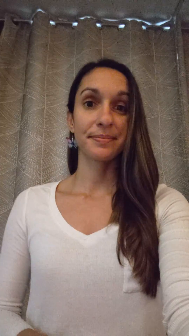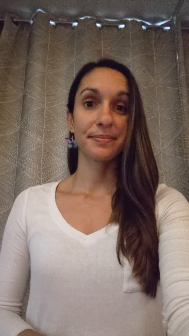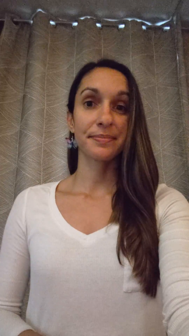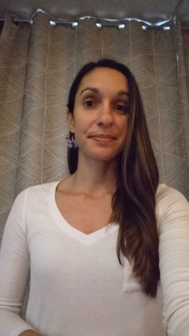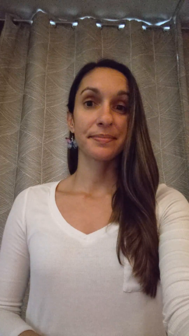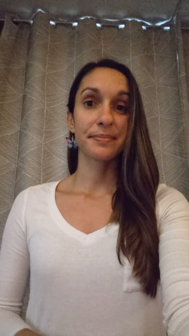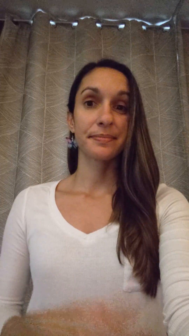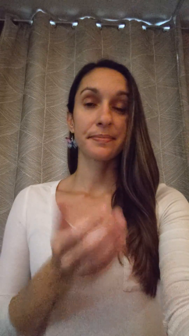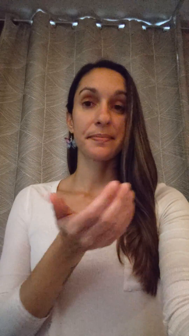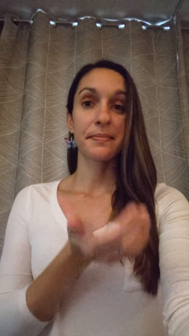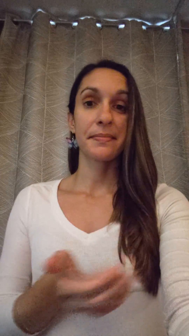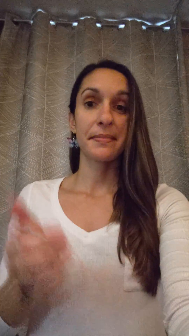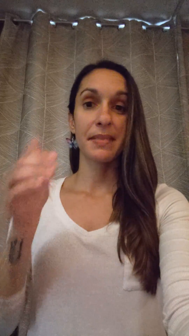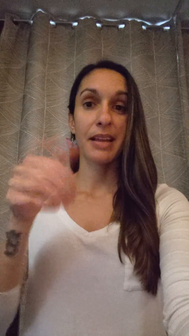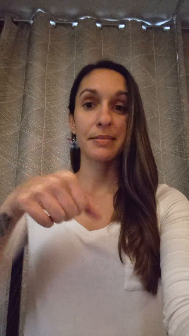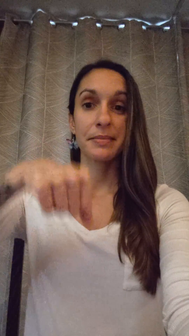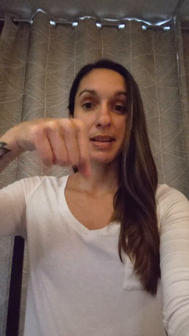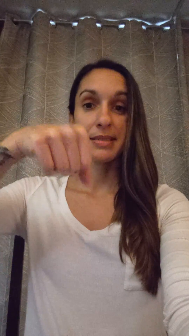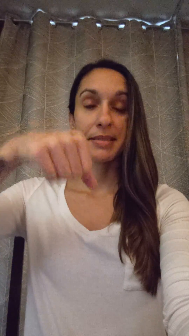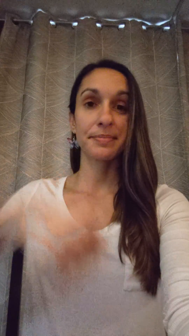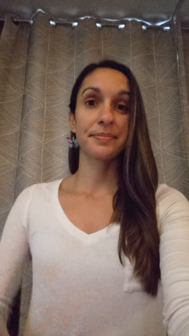basket